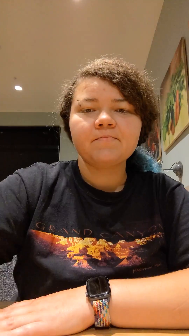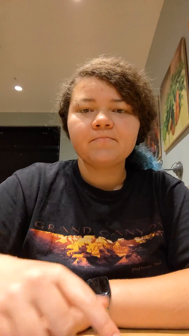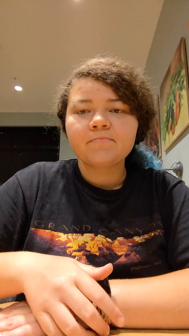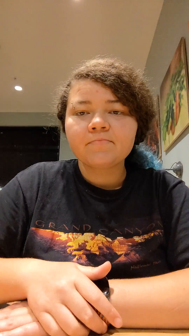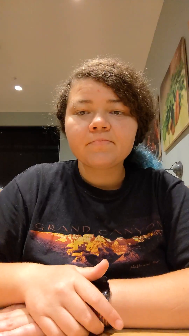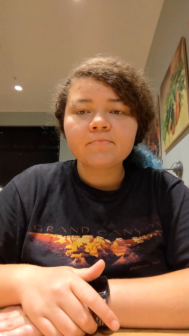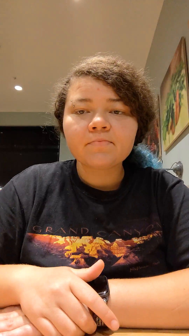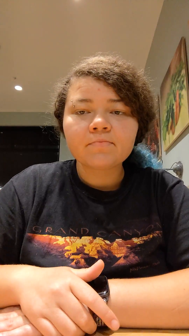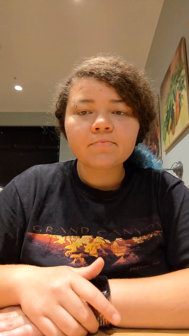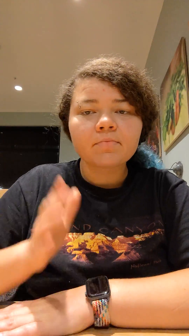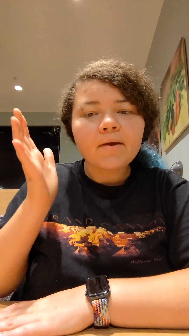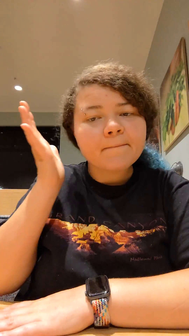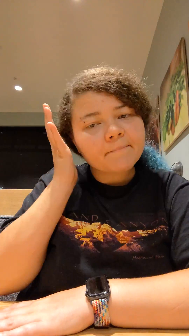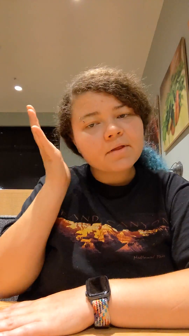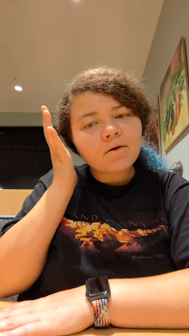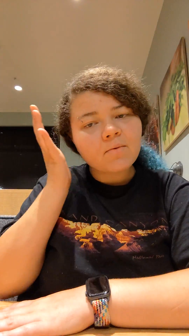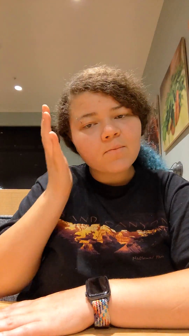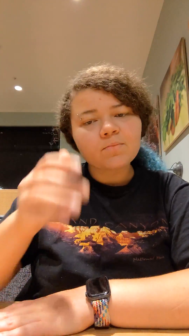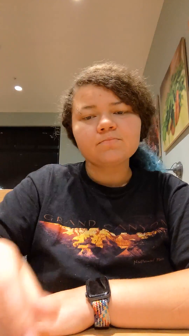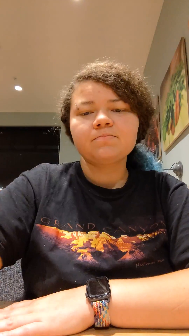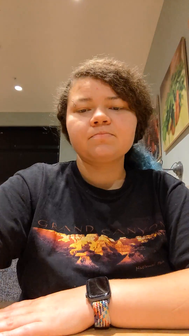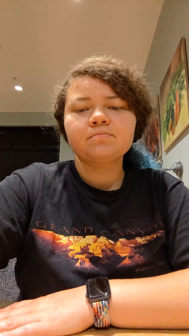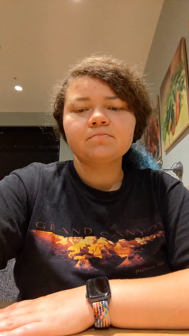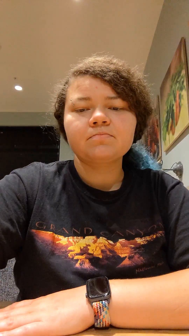pillow